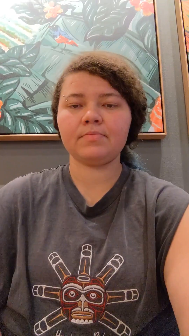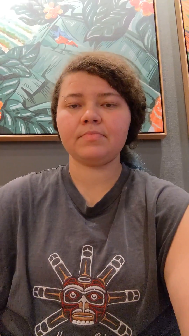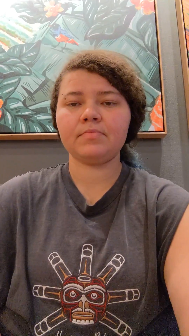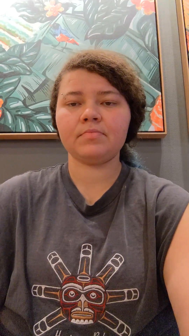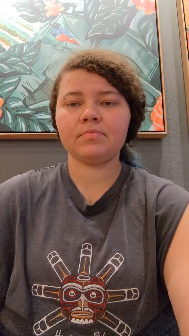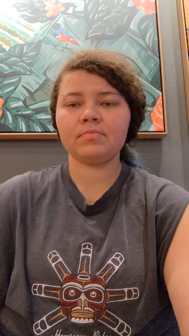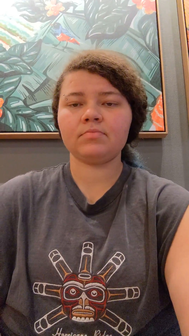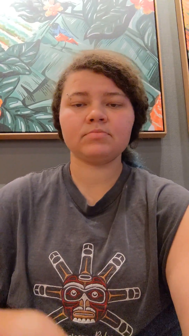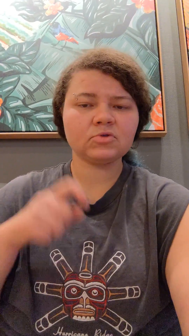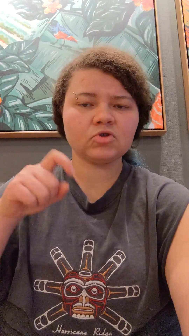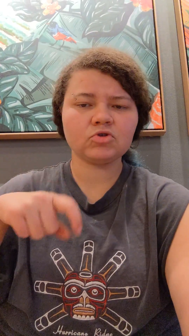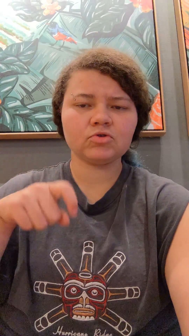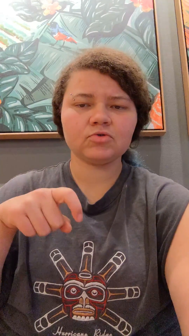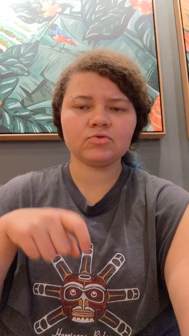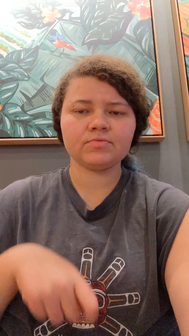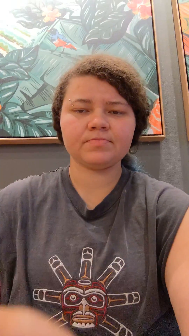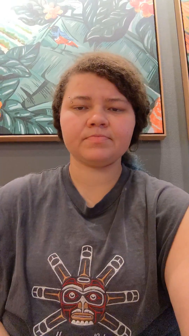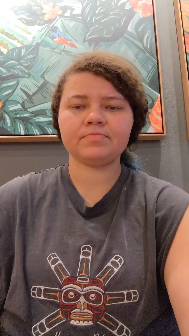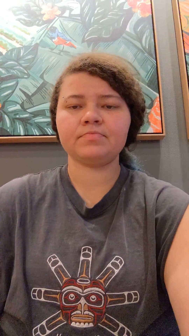should